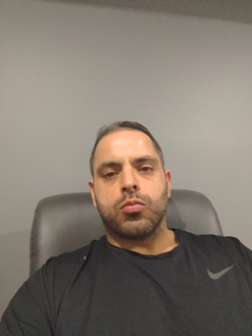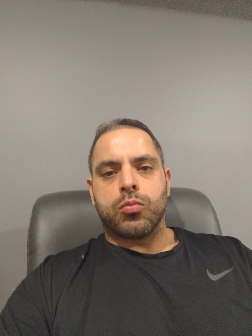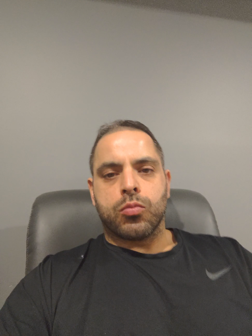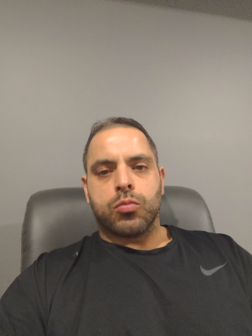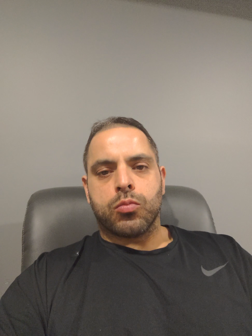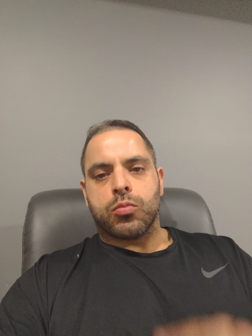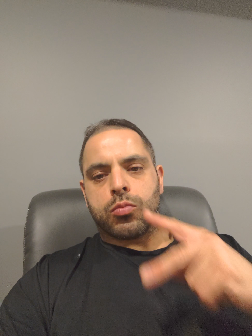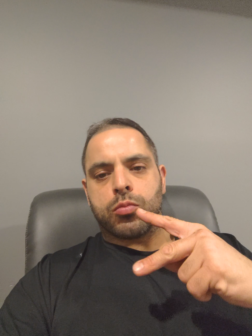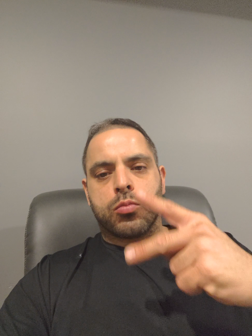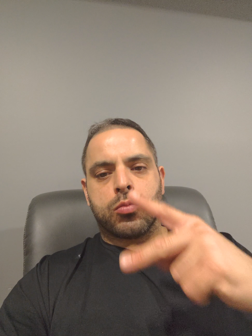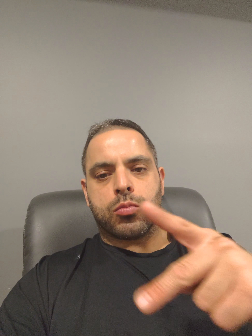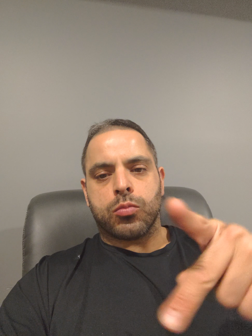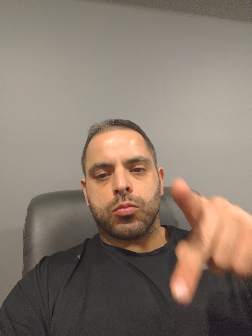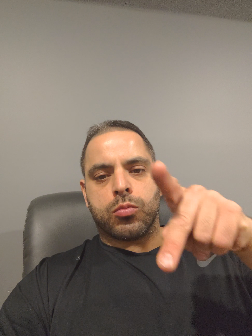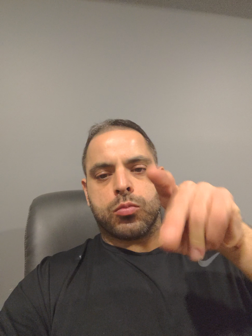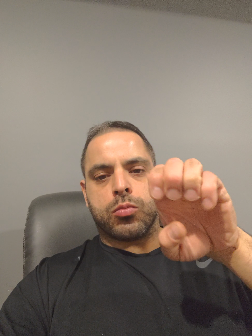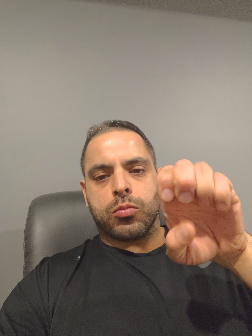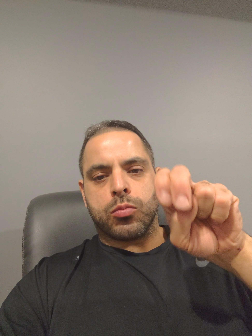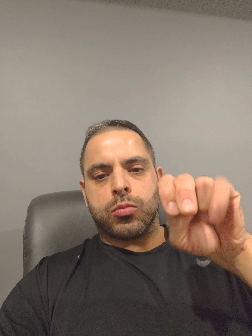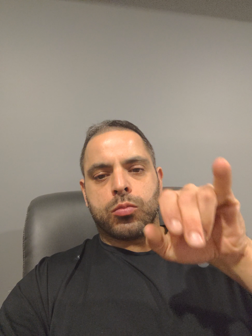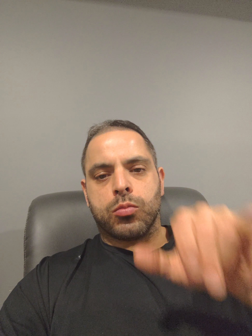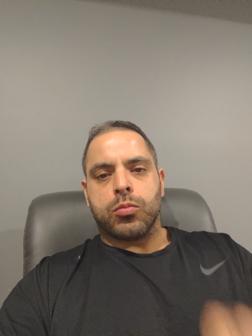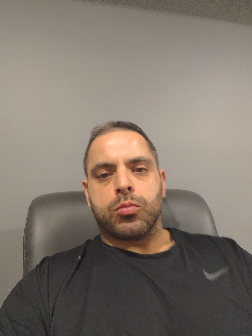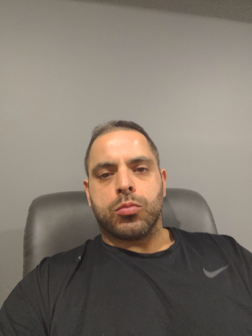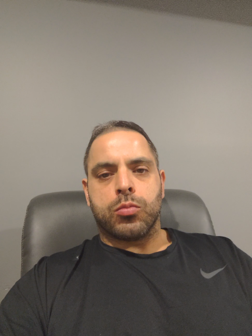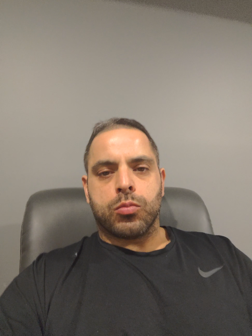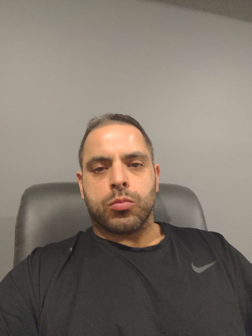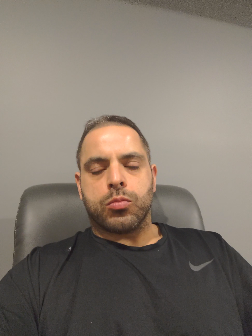penny